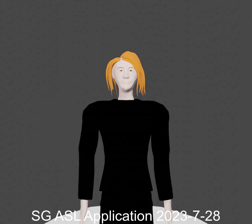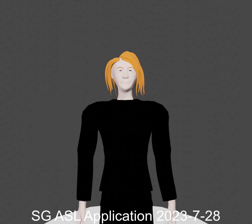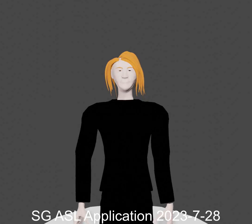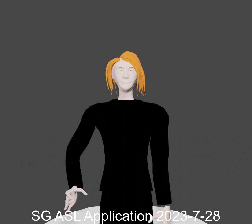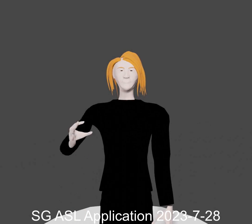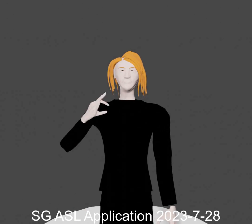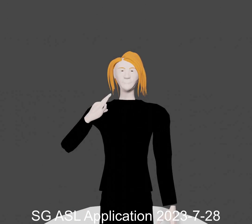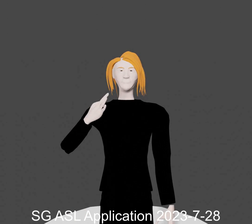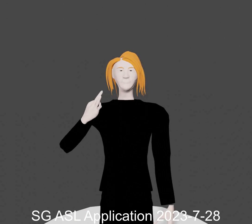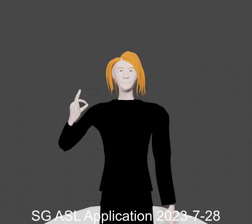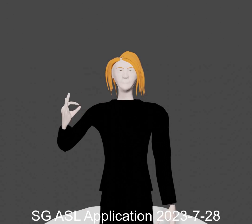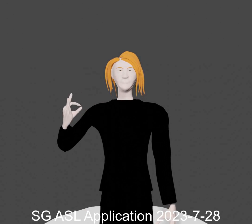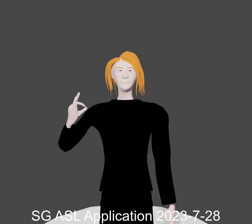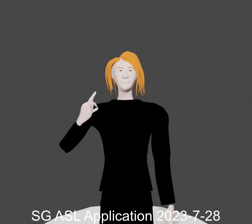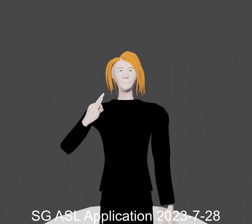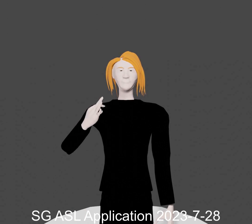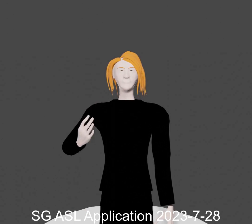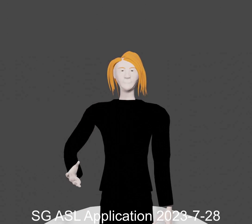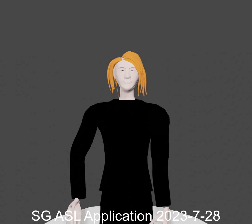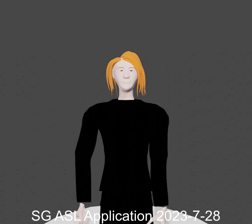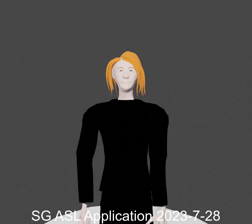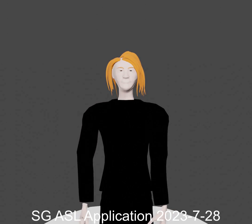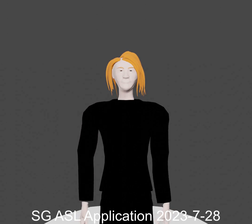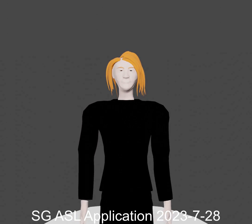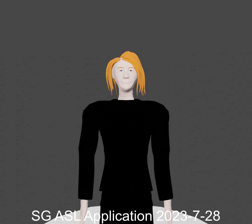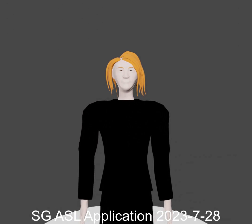Application